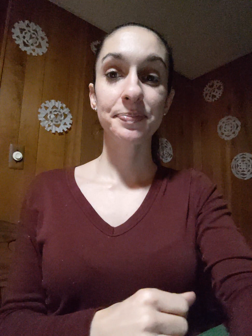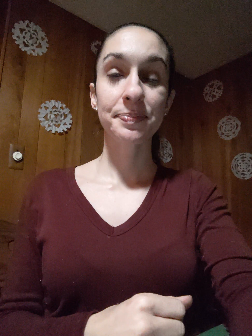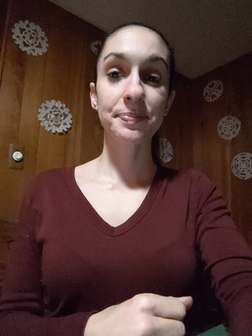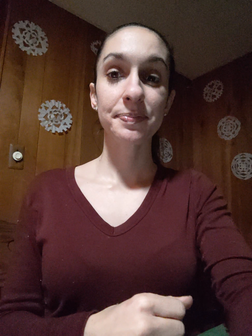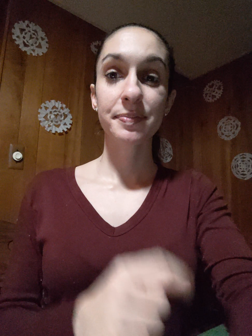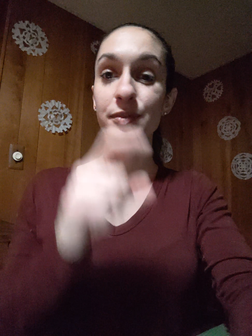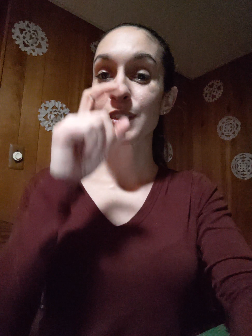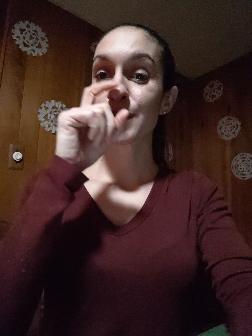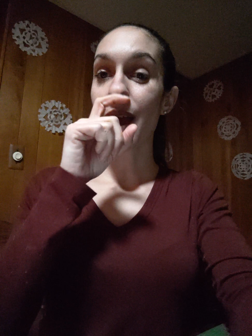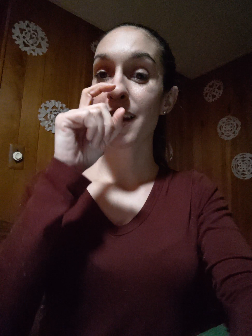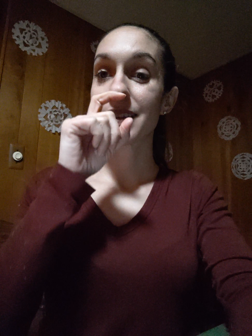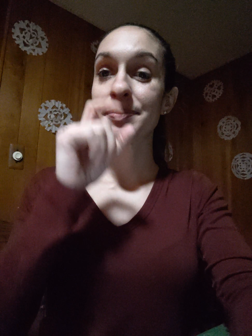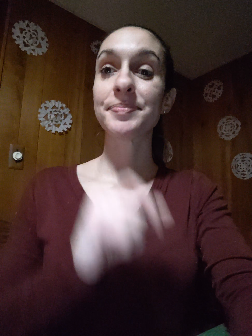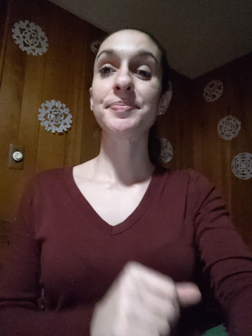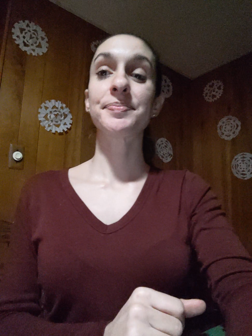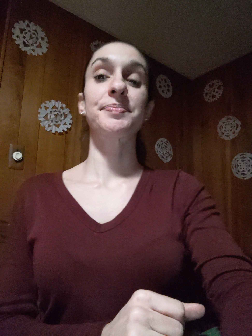doll